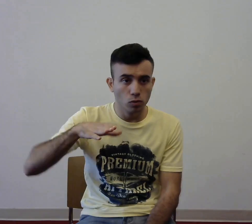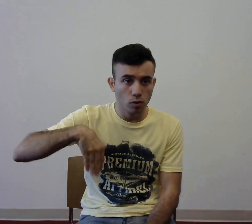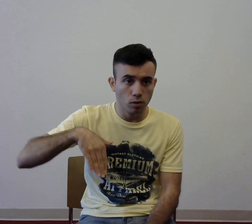sonra